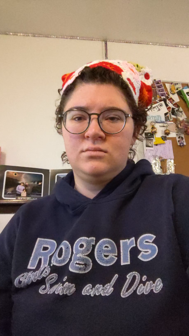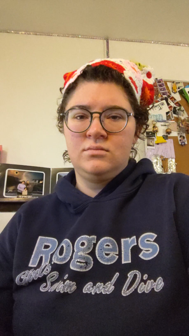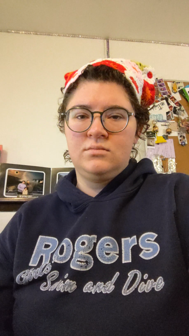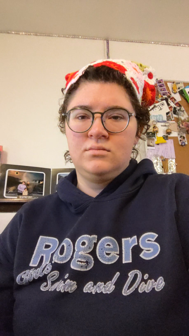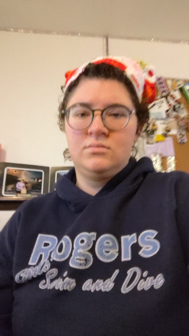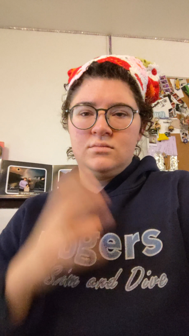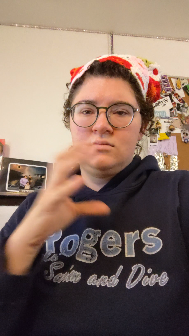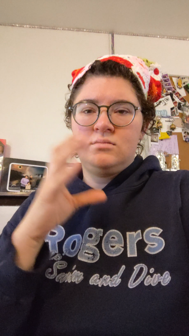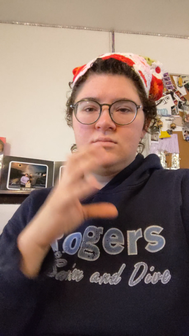ball